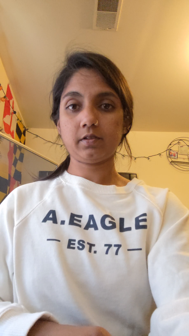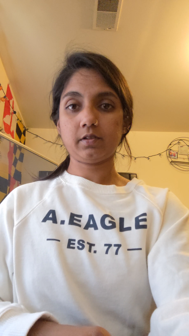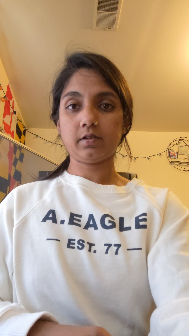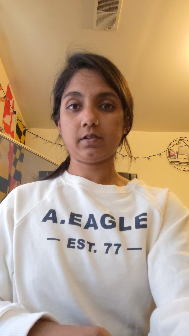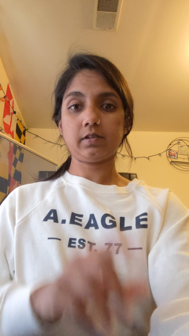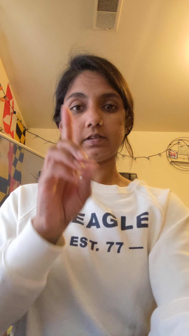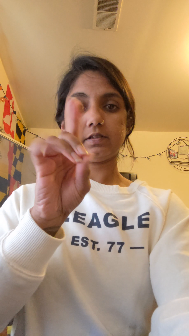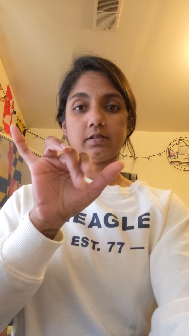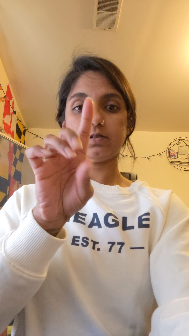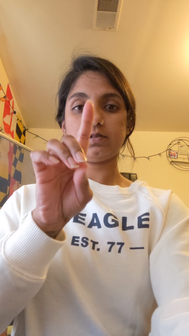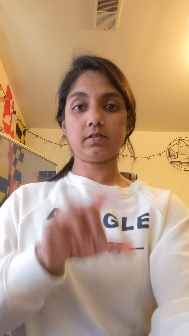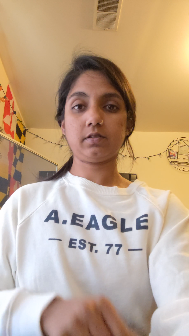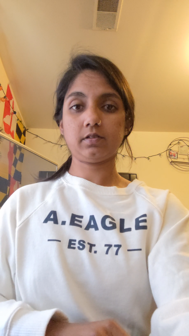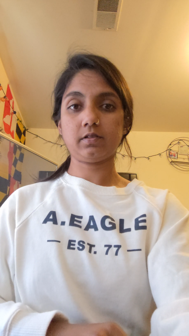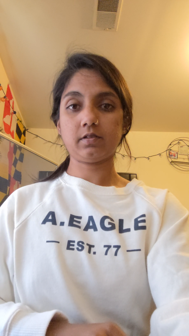did